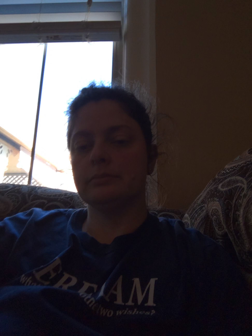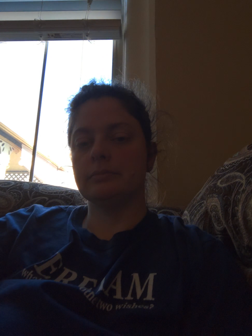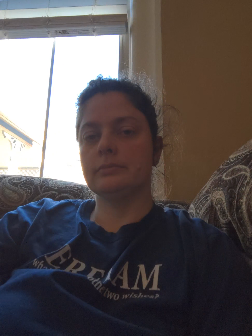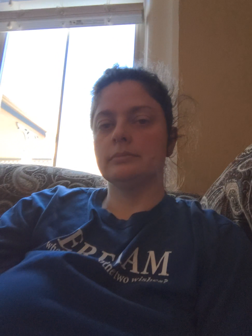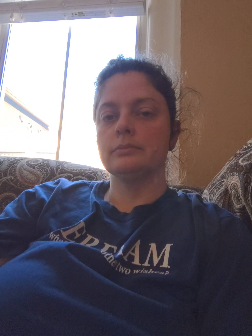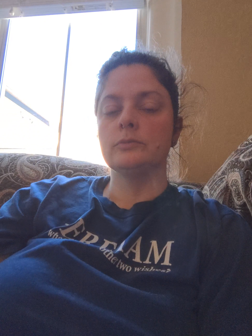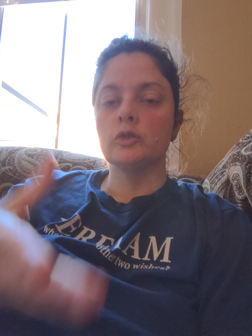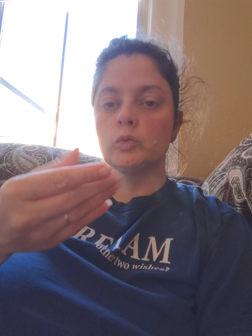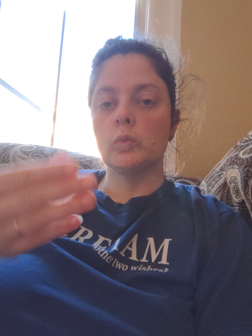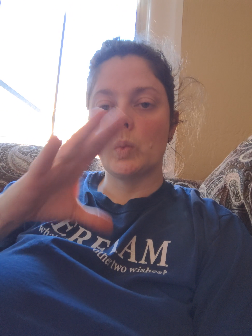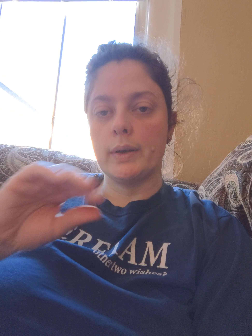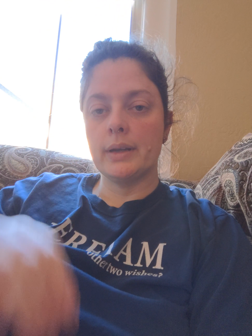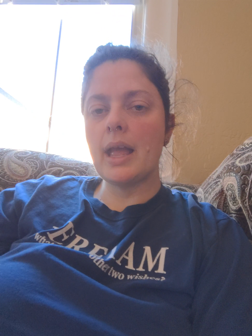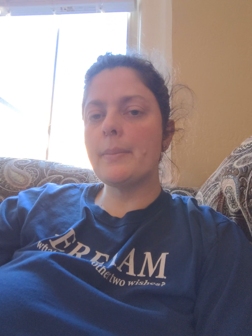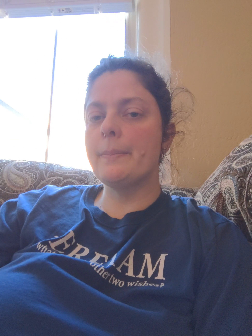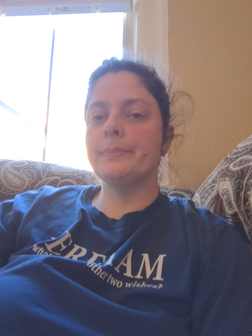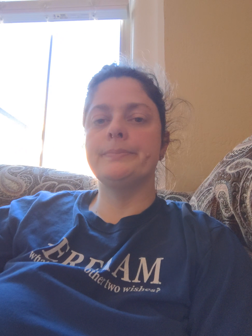story